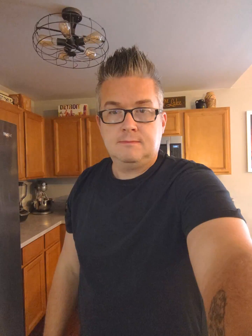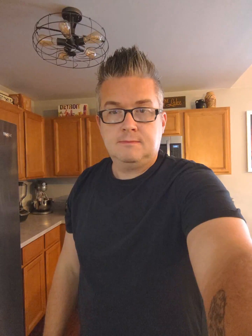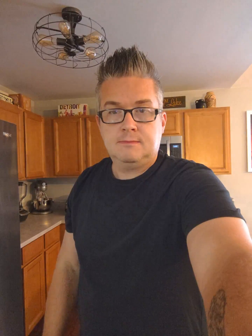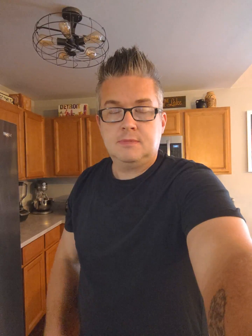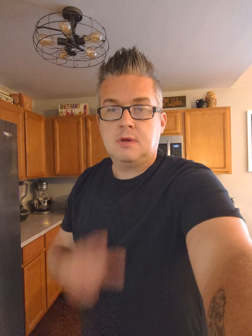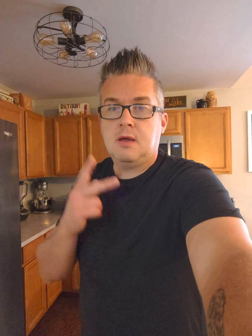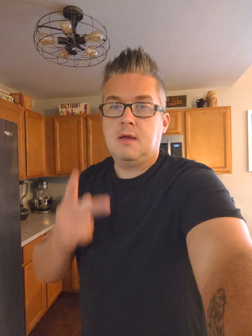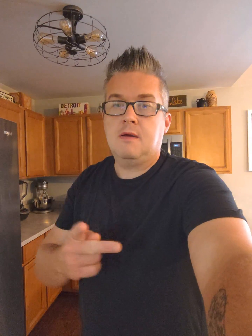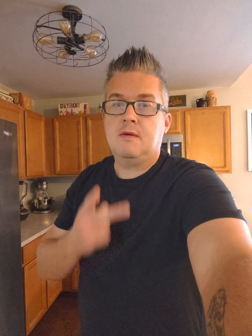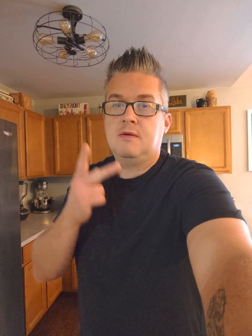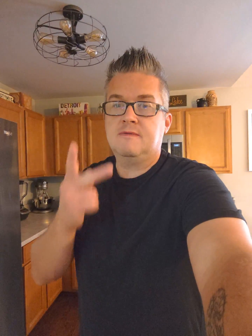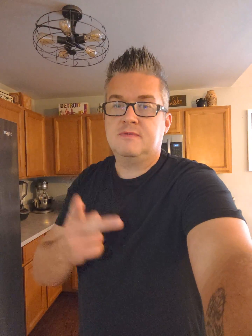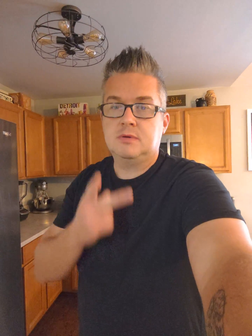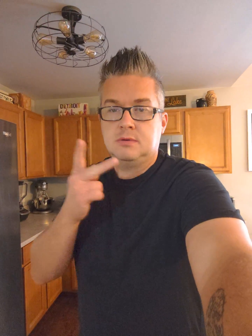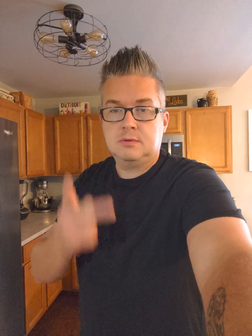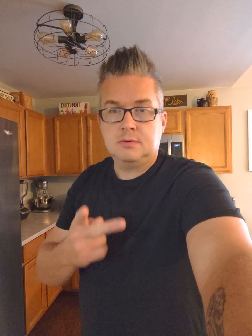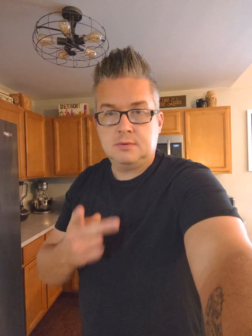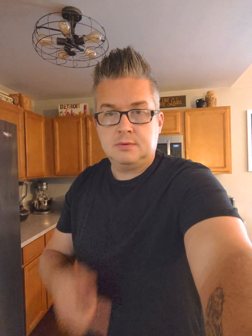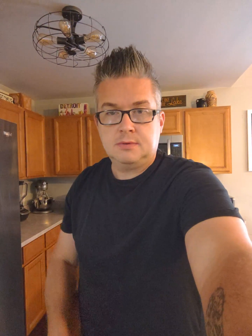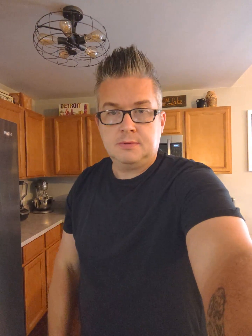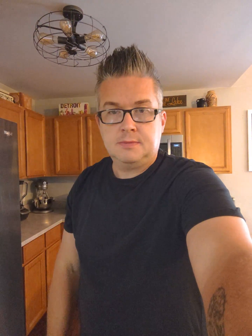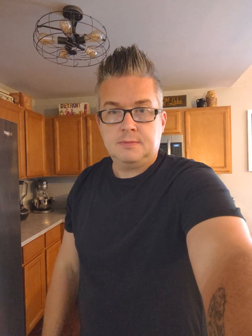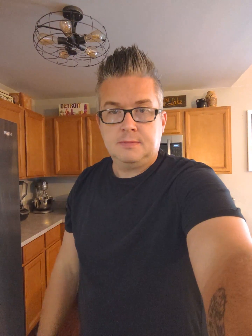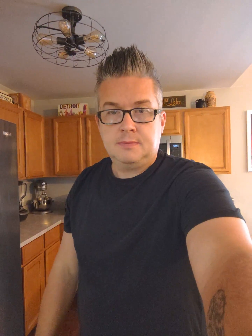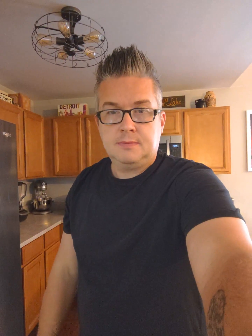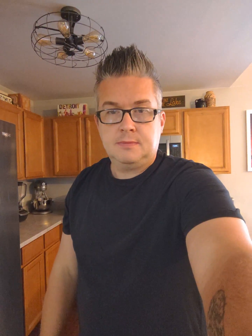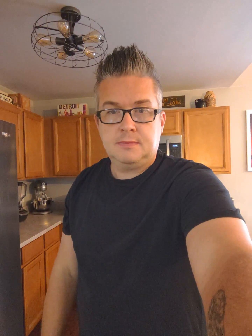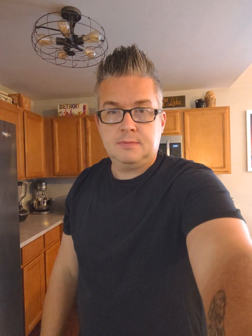careful